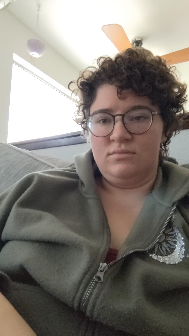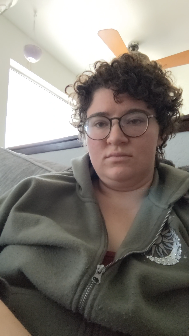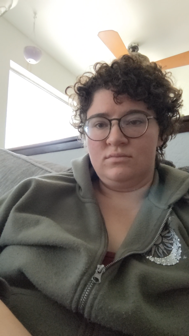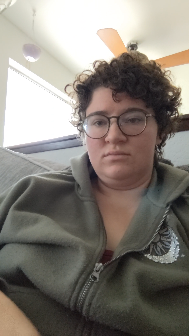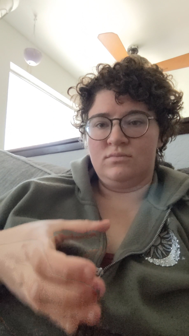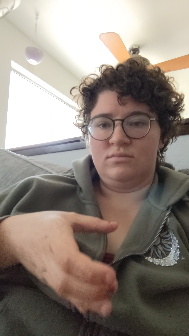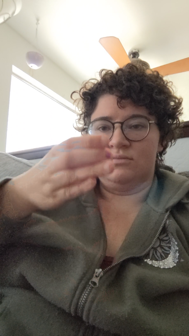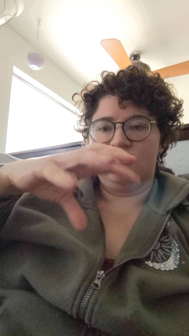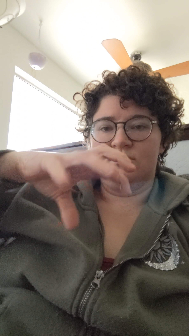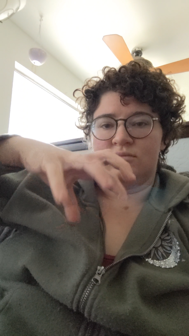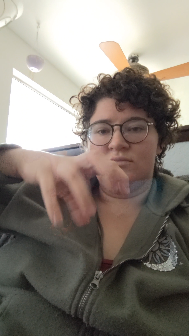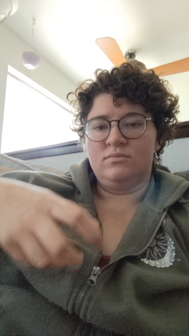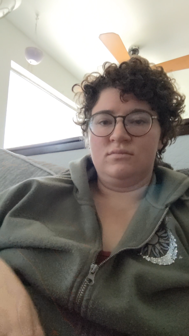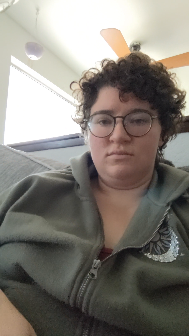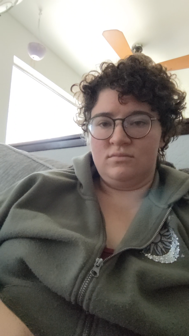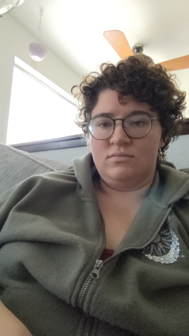jar